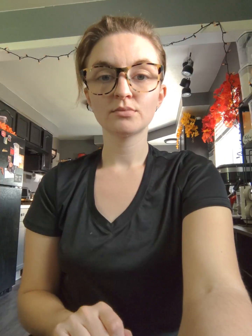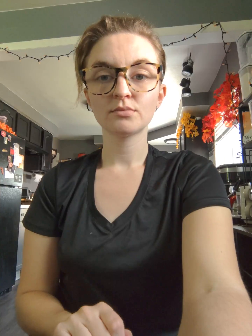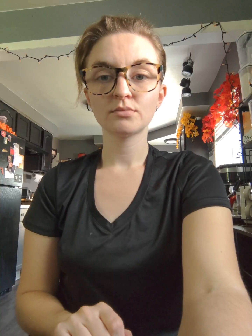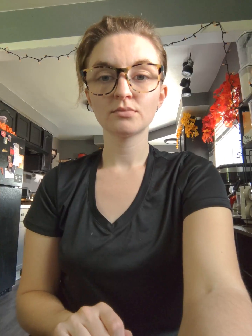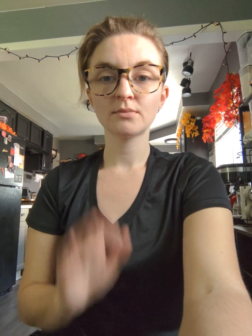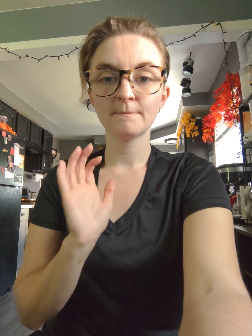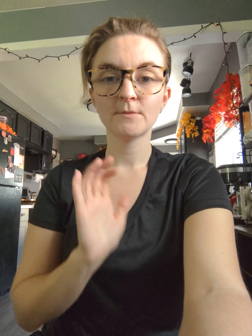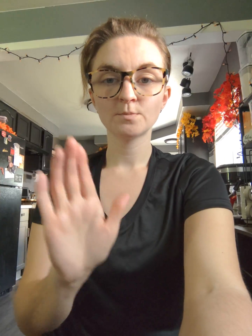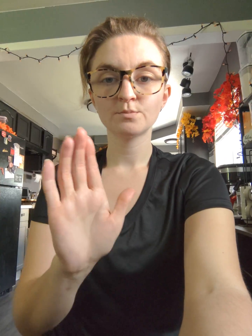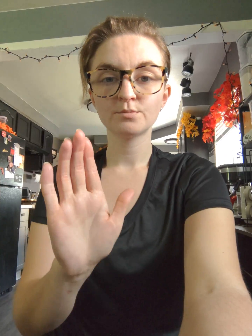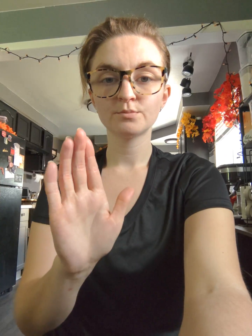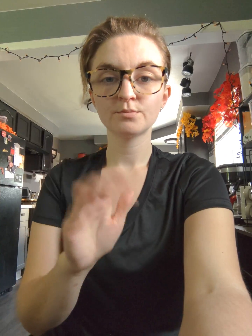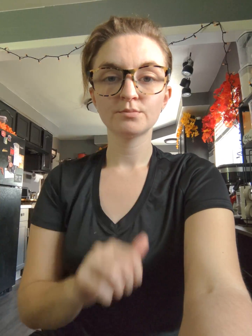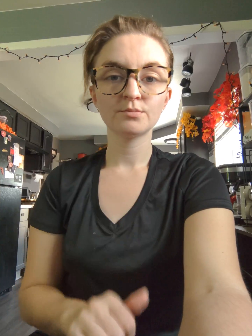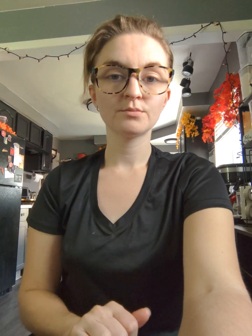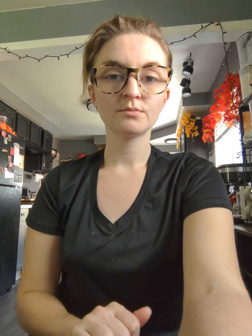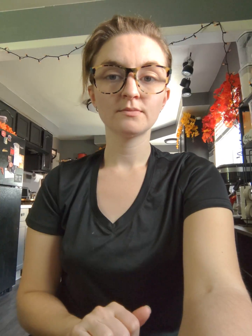push